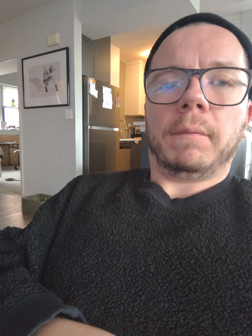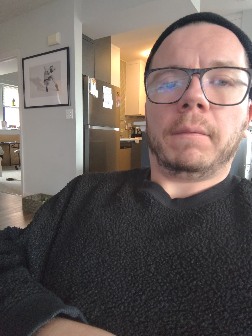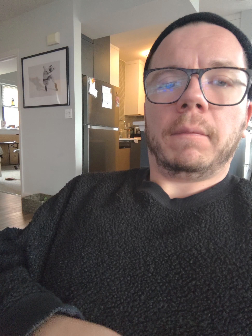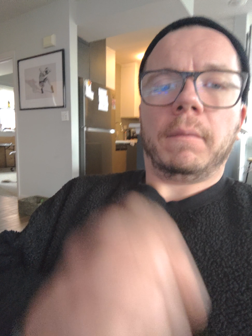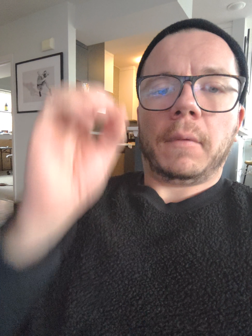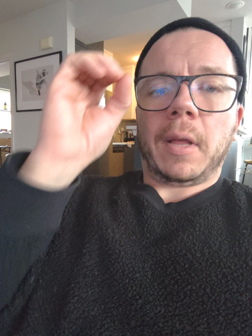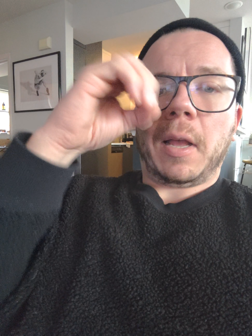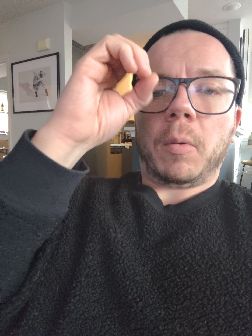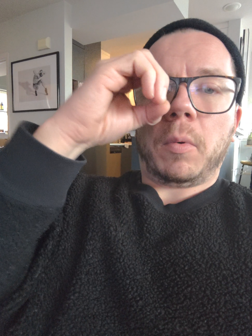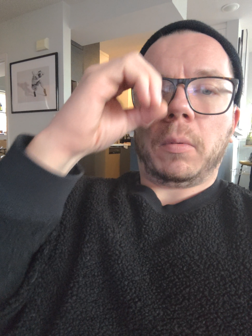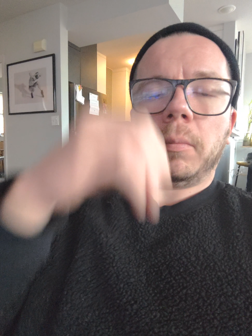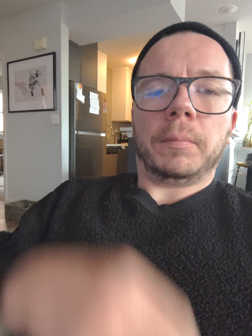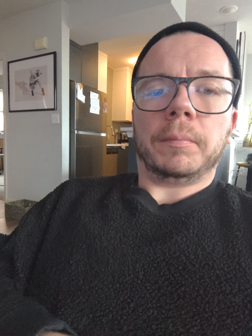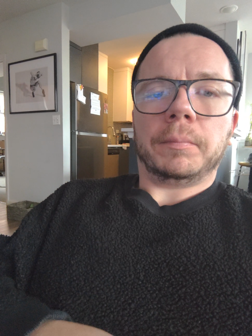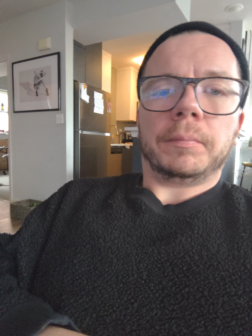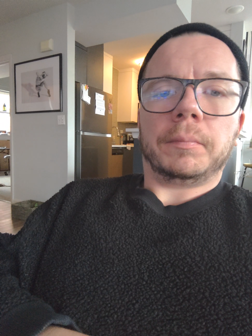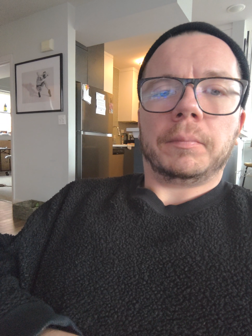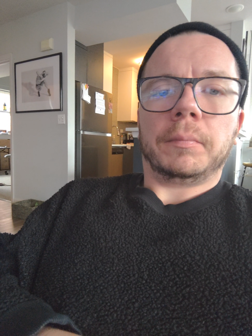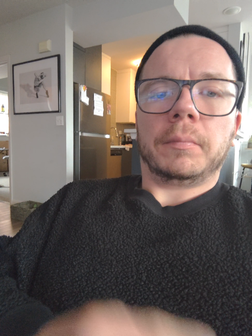owl